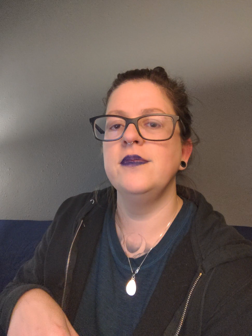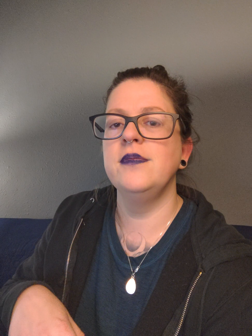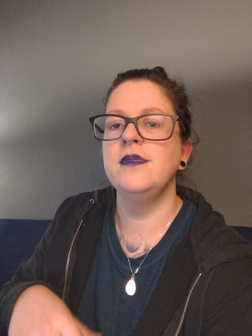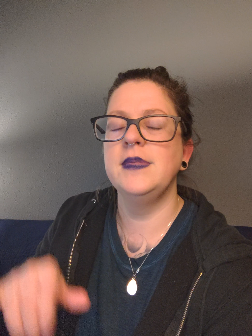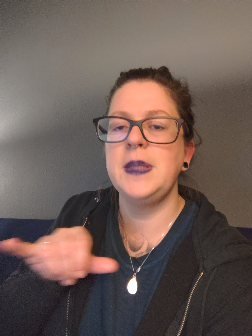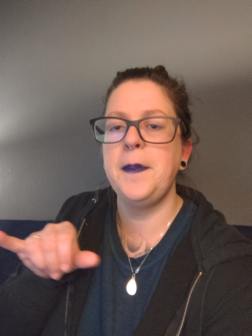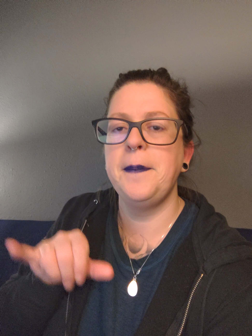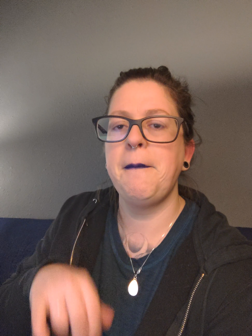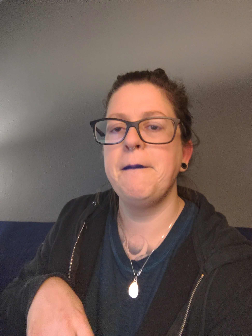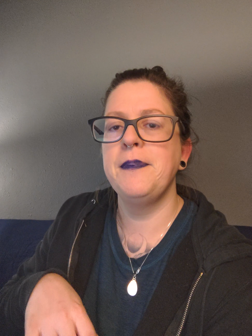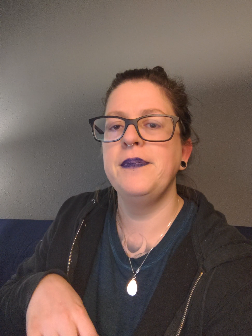same